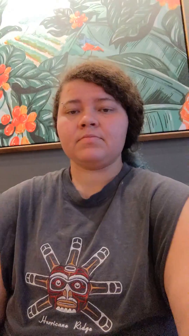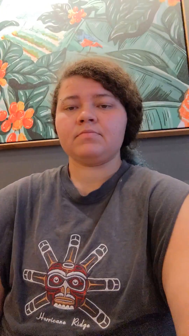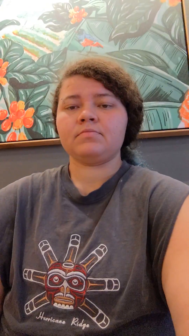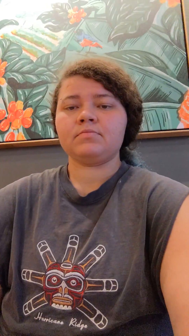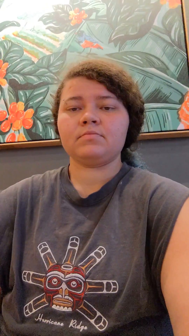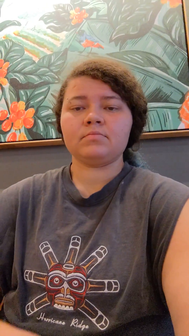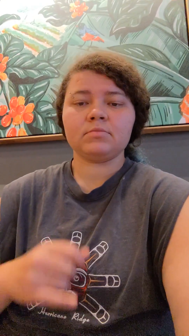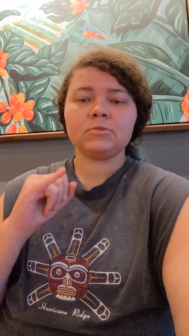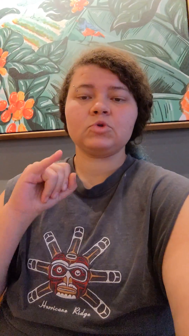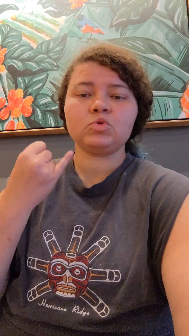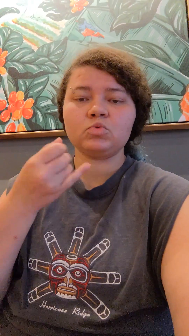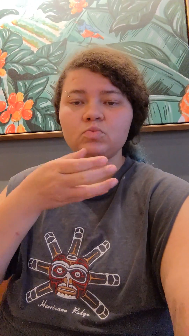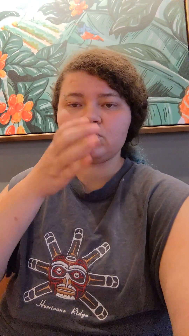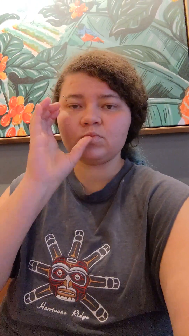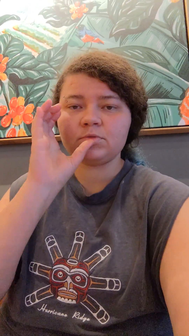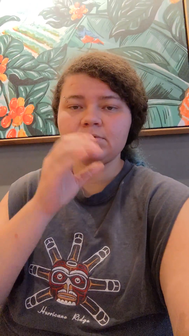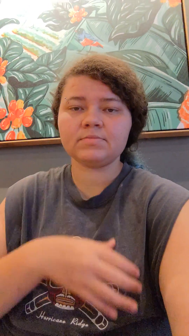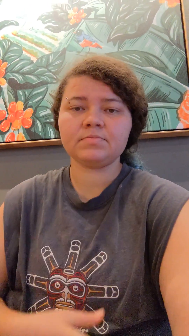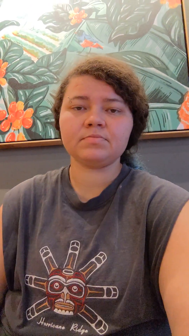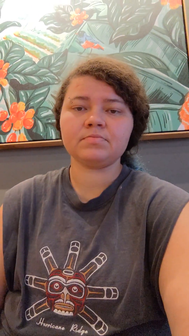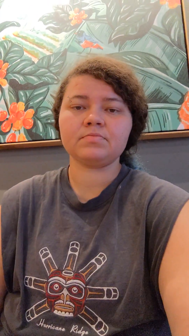juice